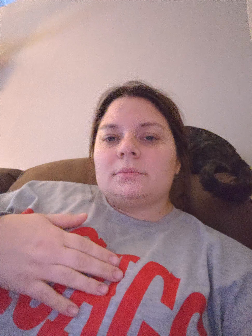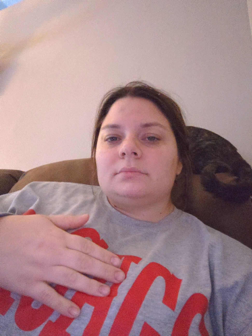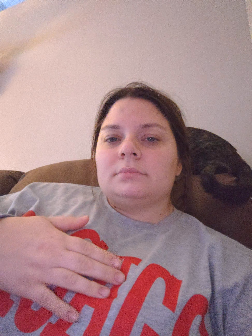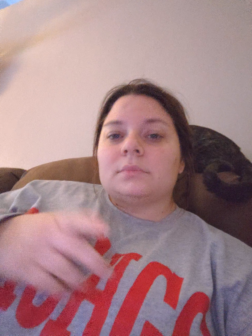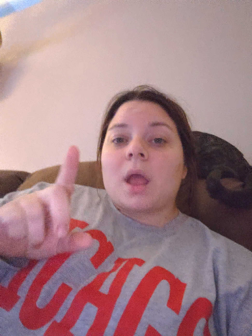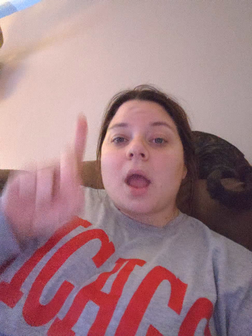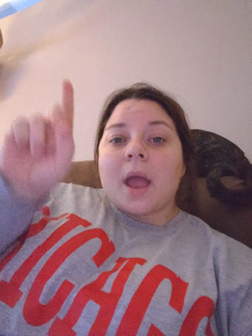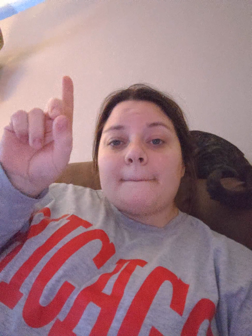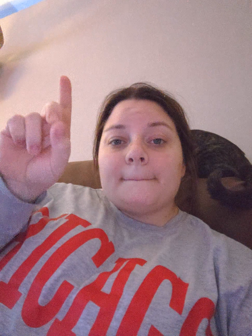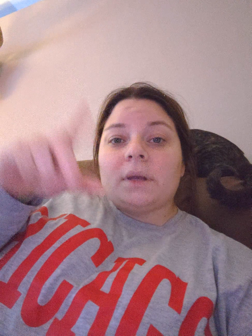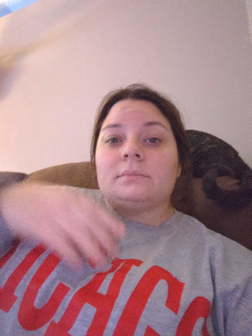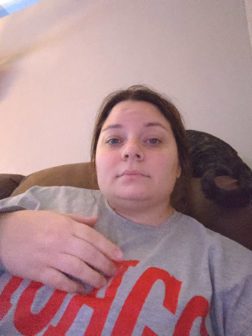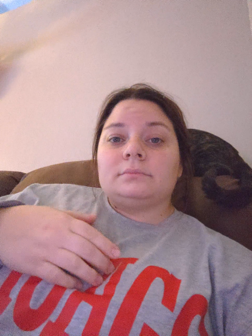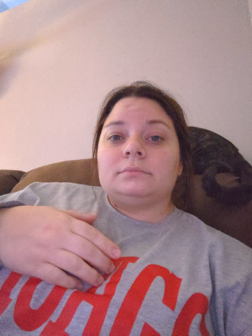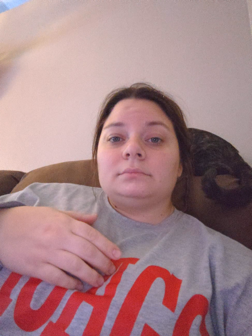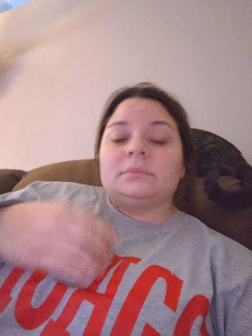up